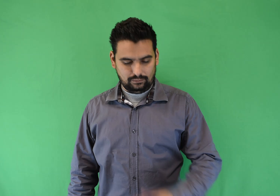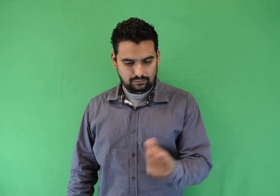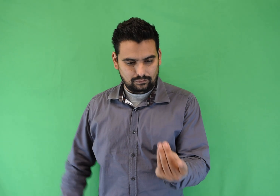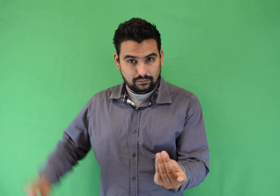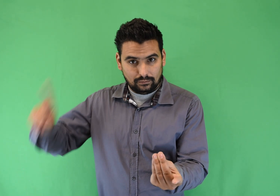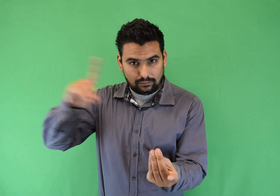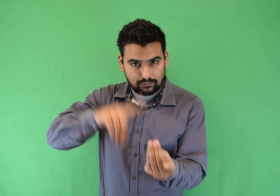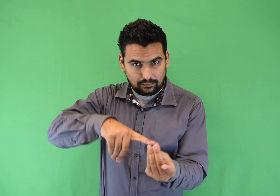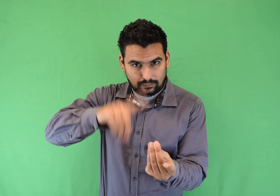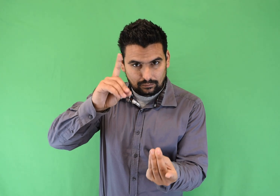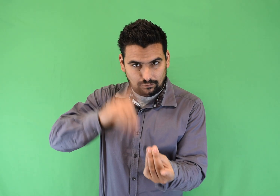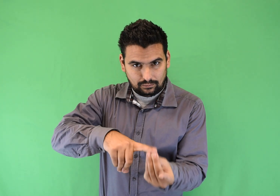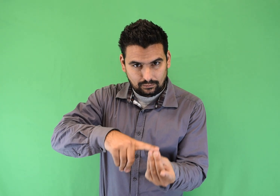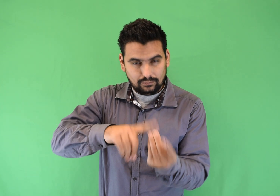dónde